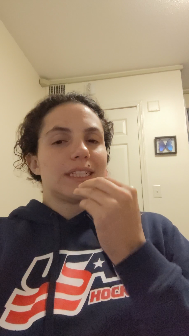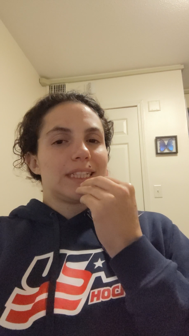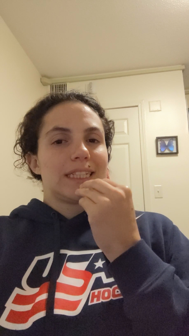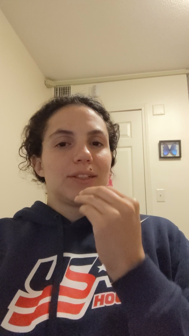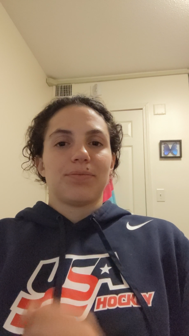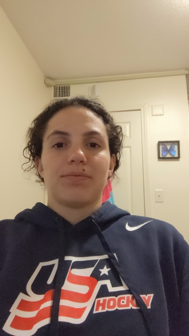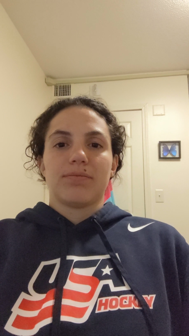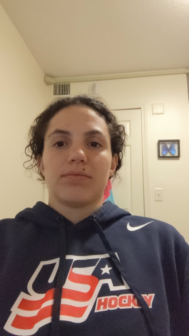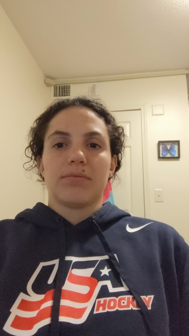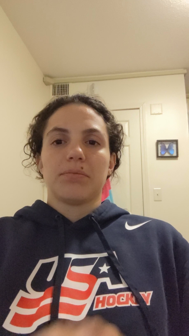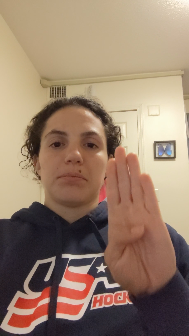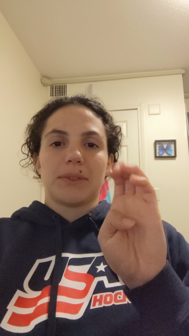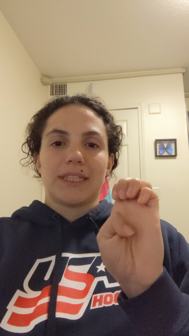be